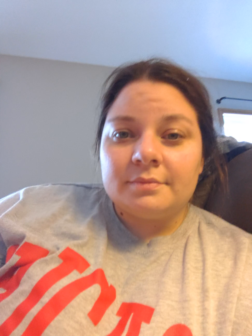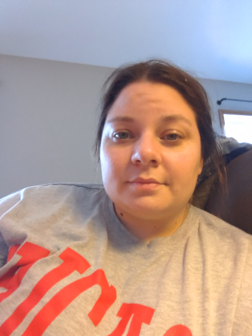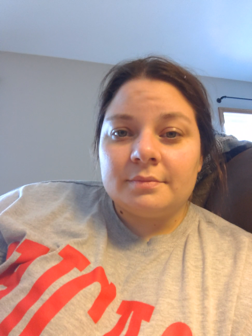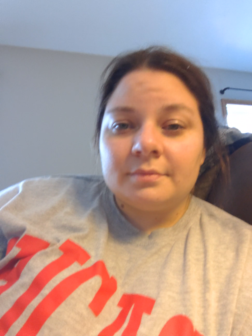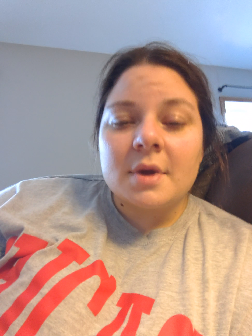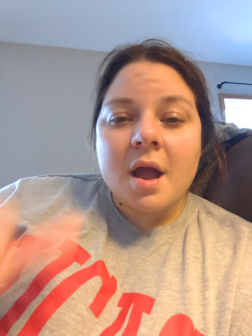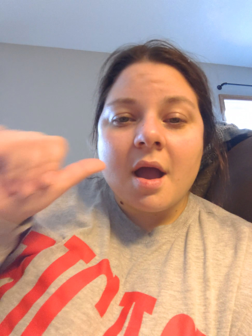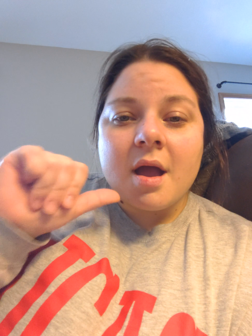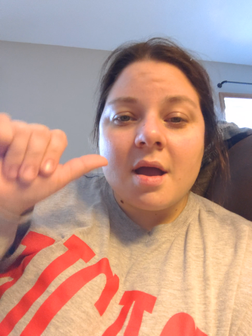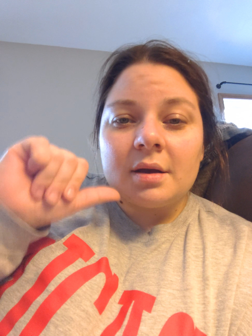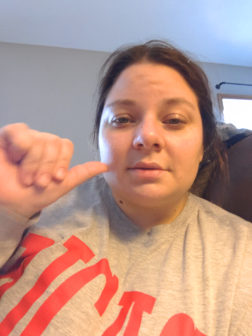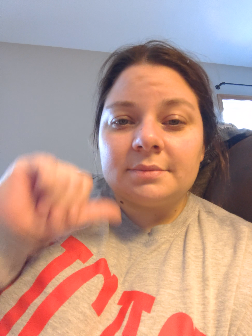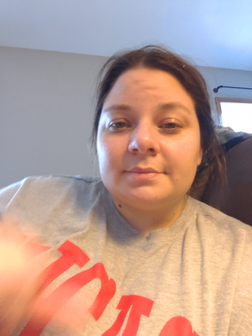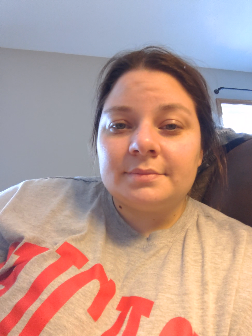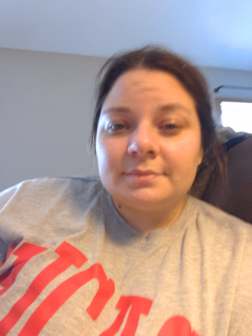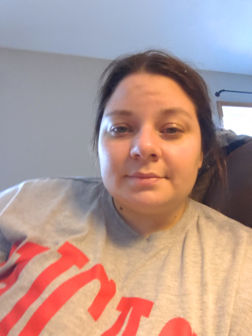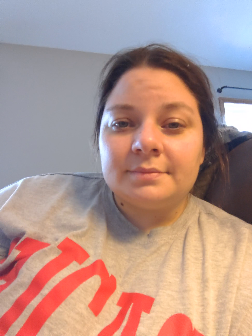aunt